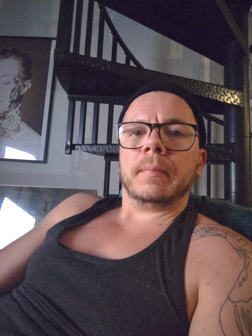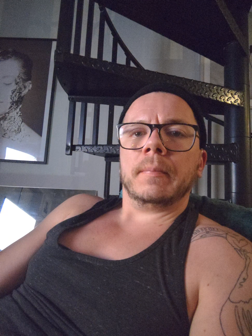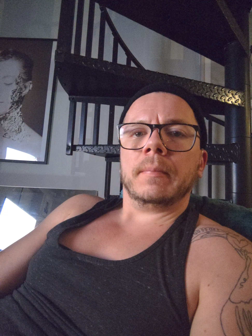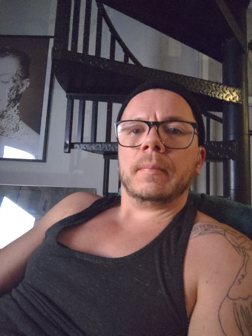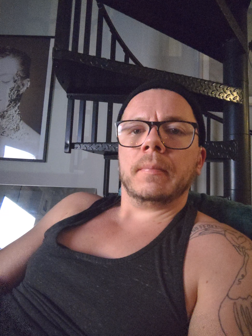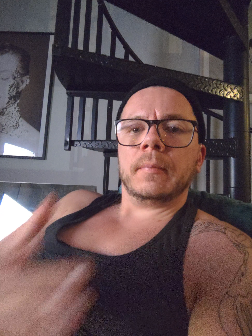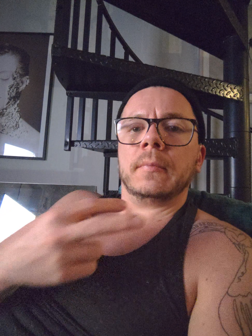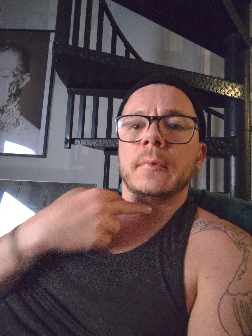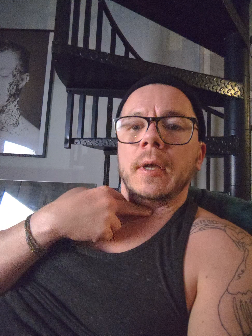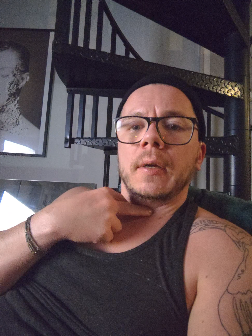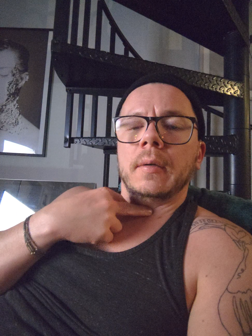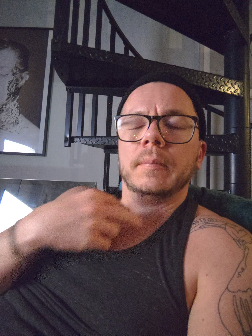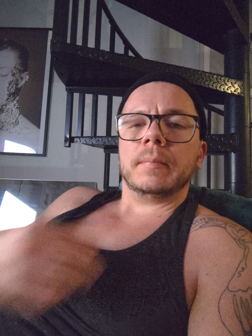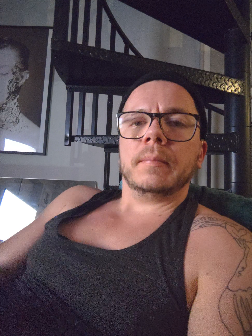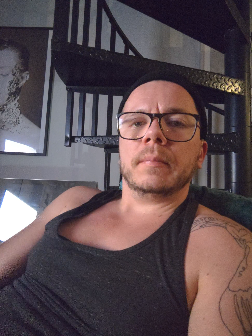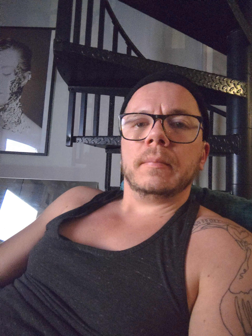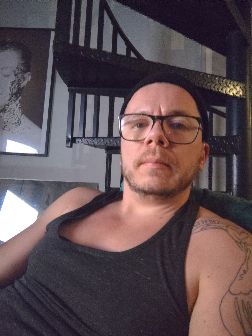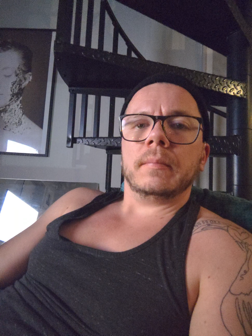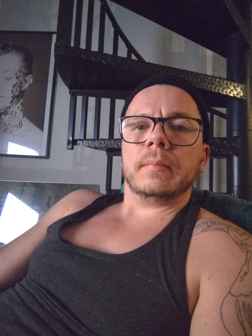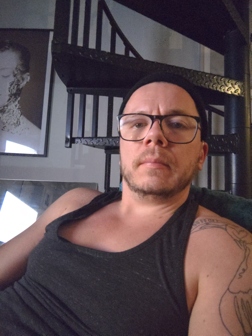stuck